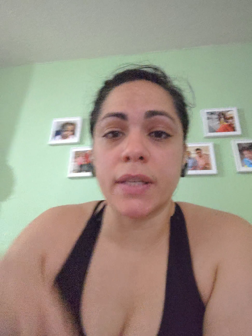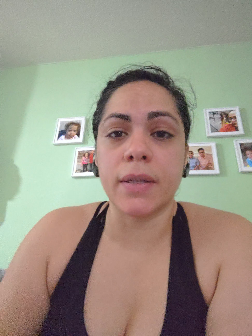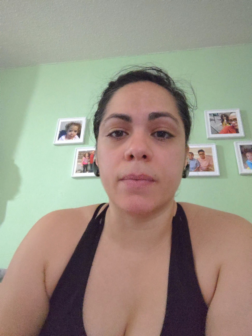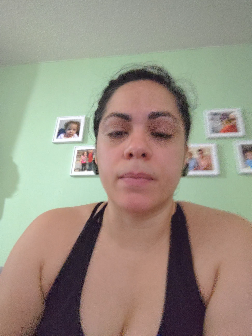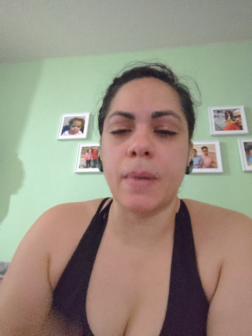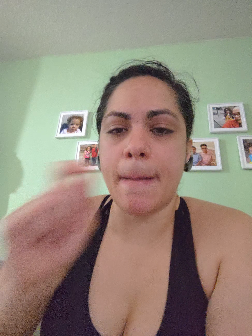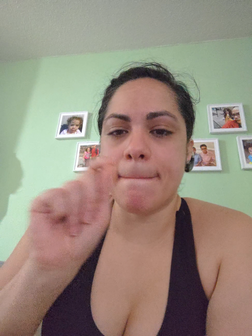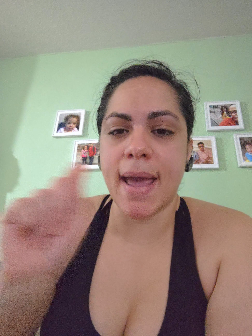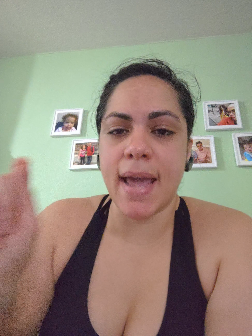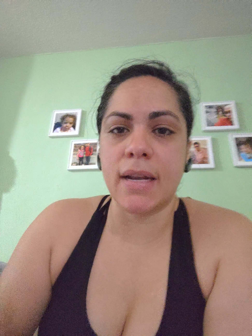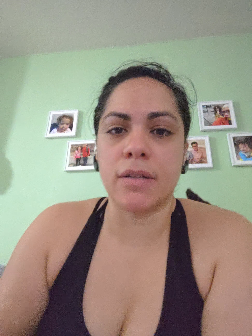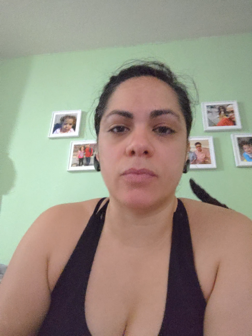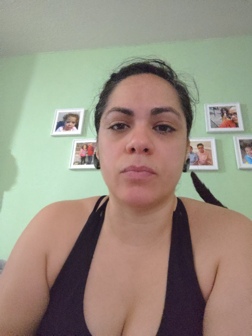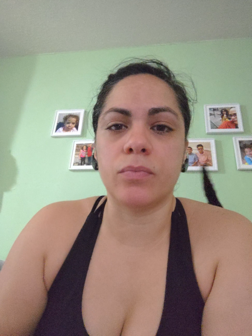pen